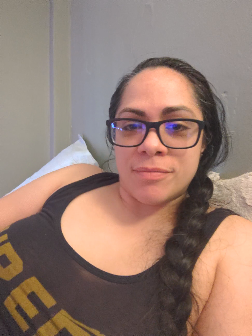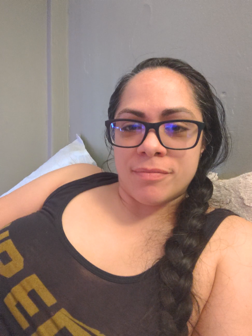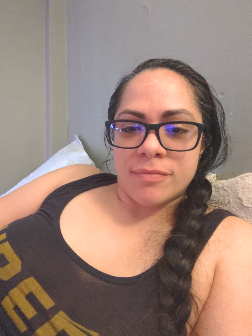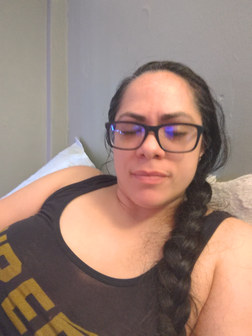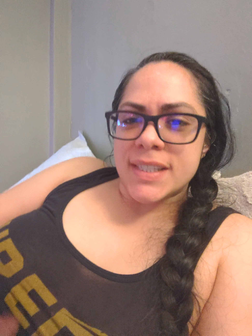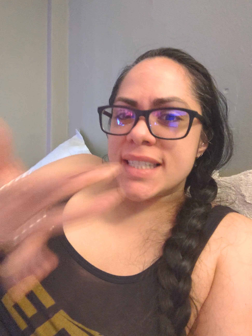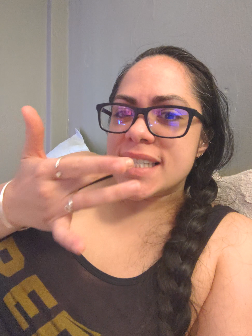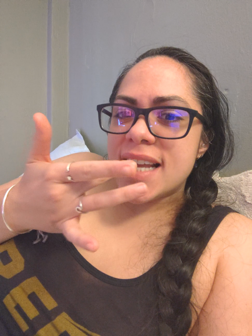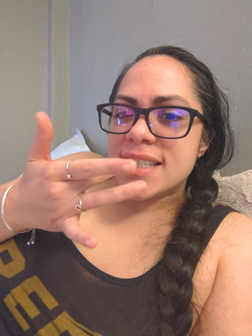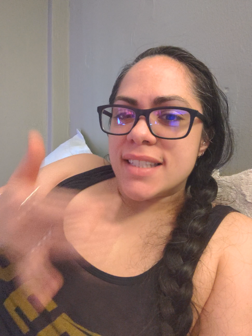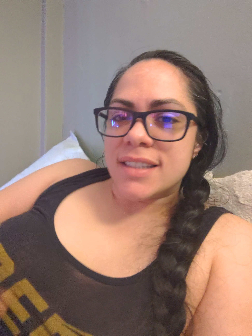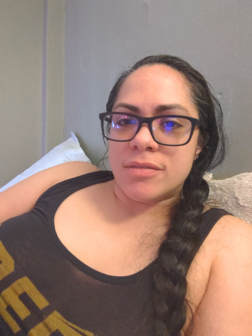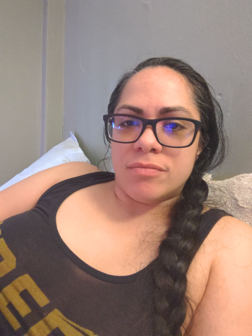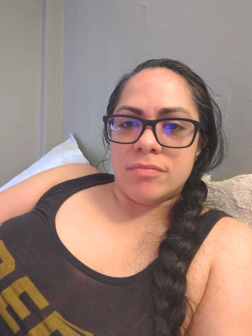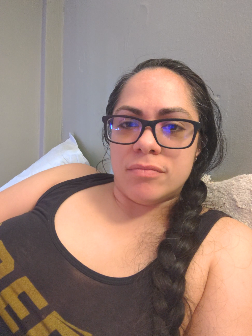taste